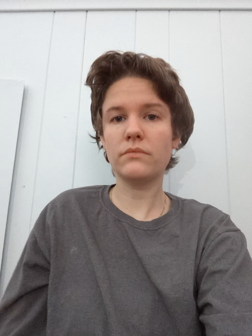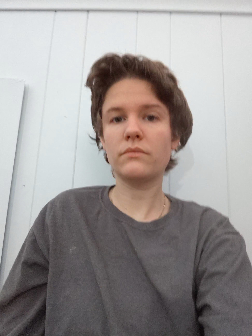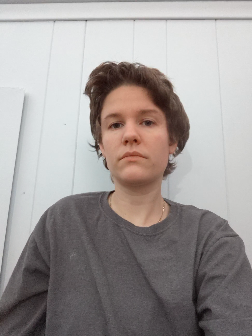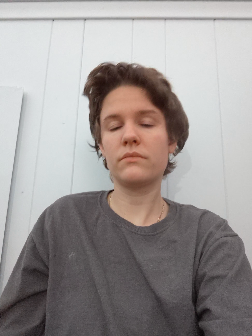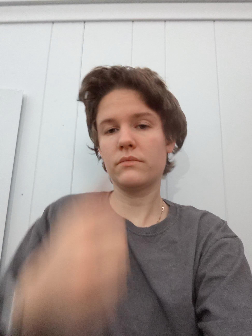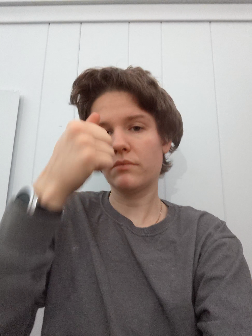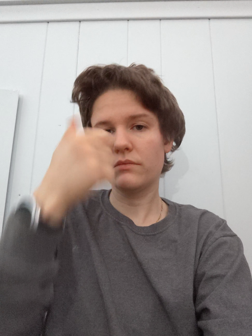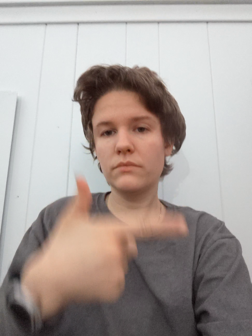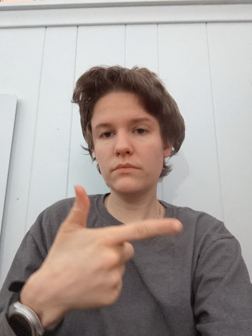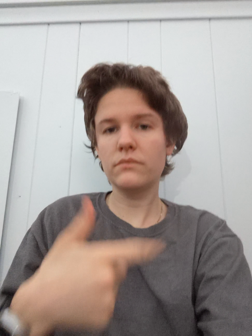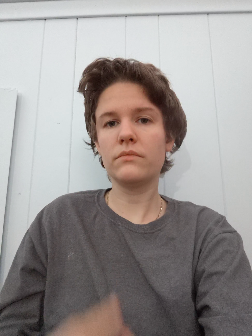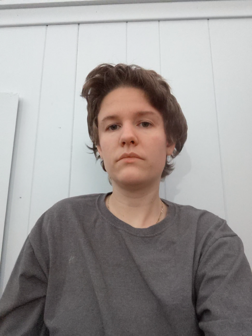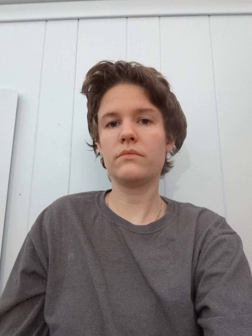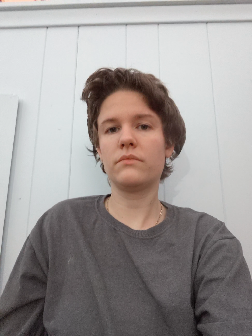brother